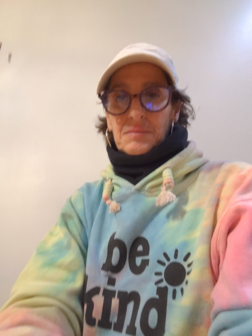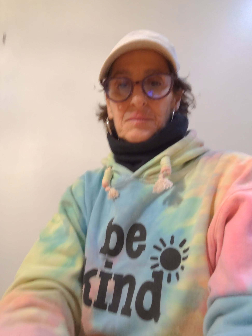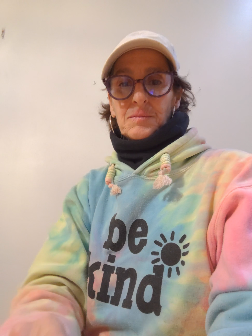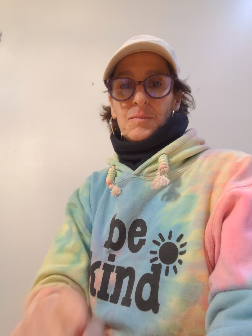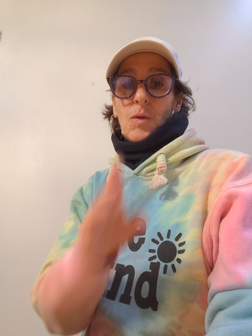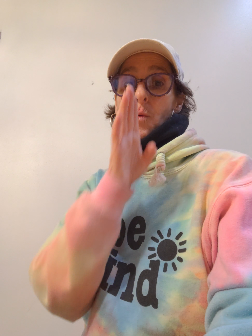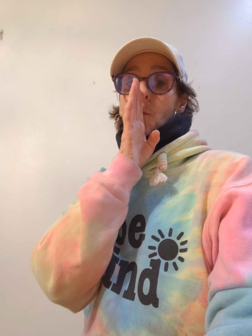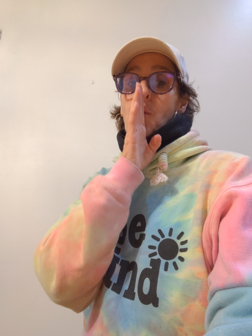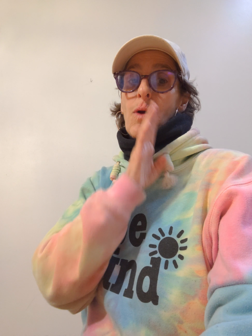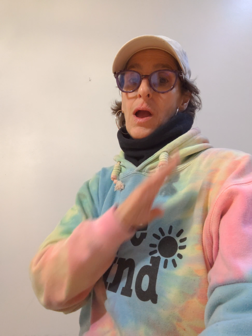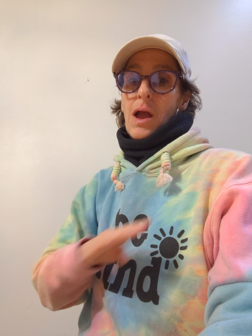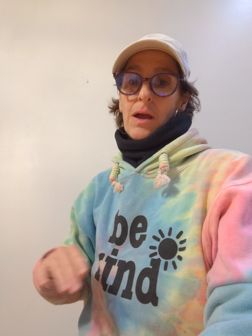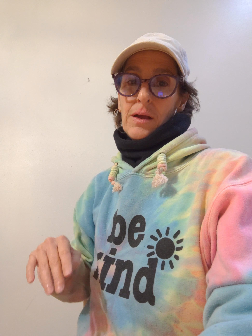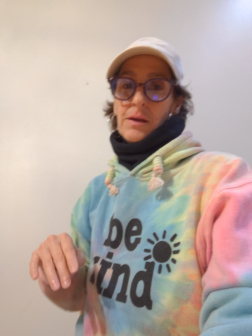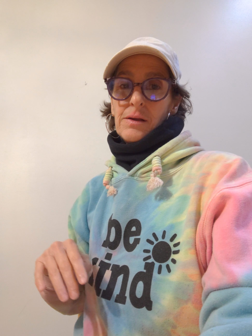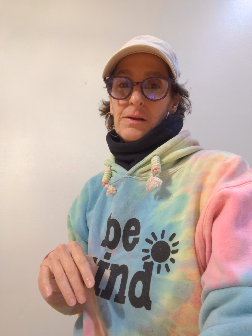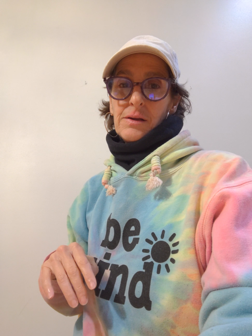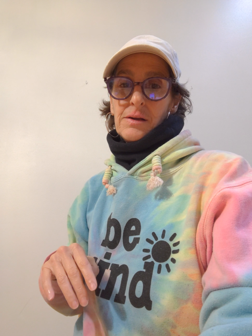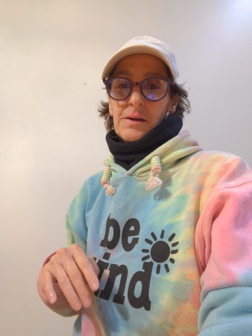quiet